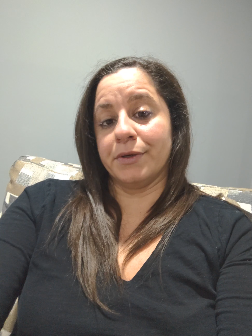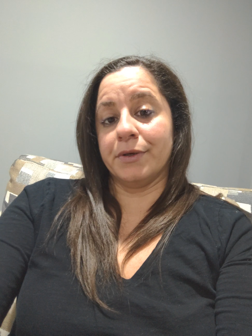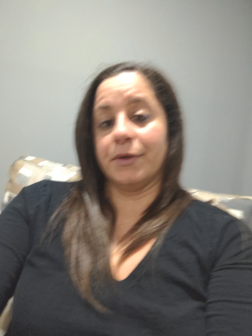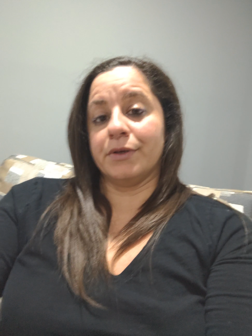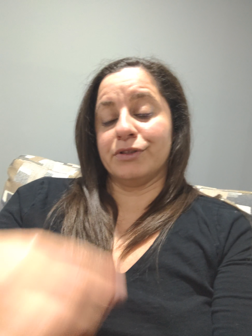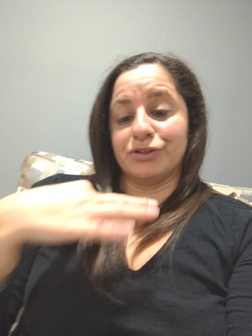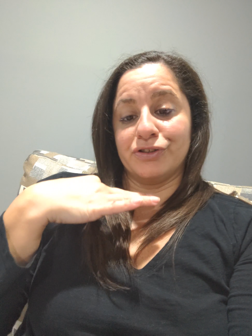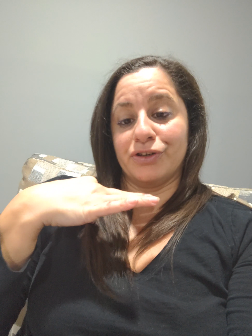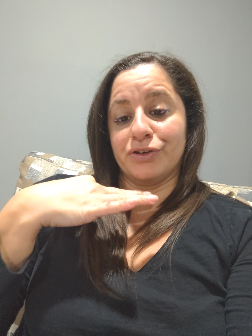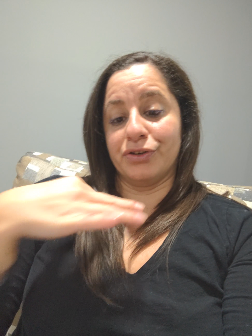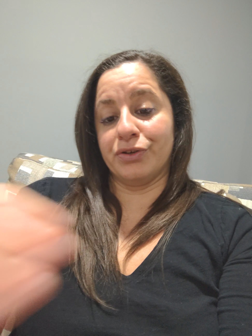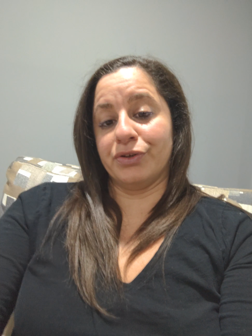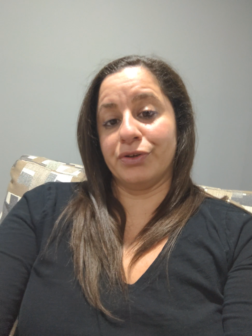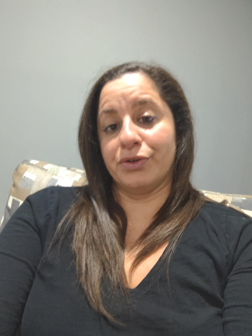shirt